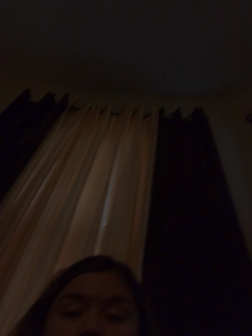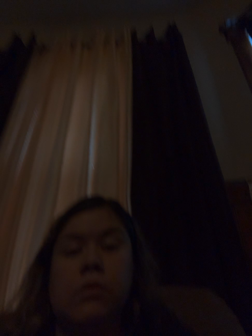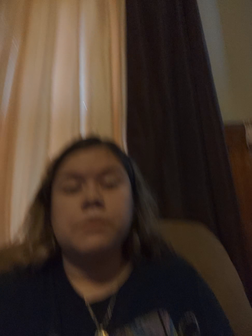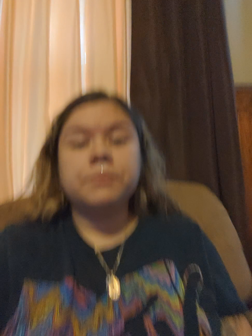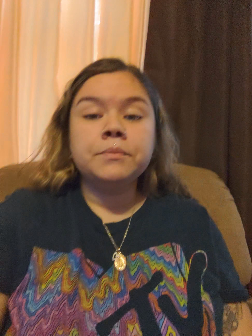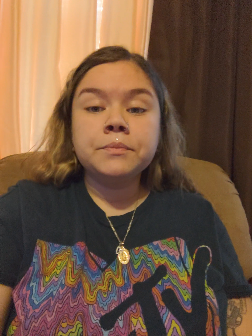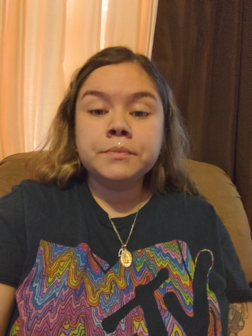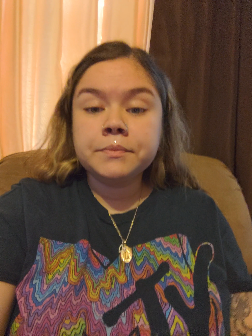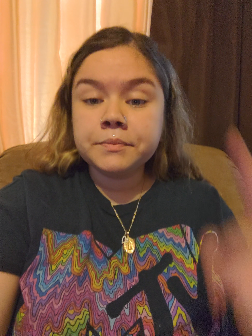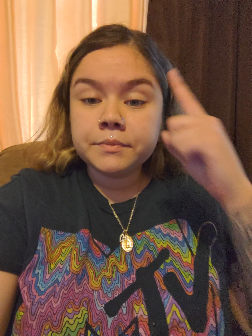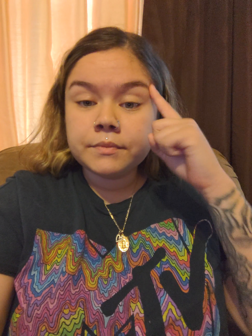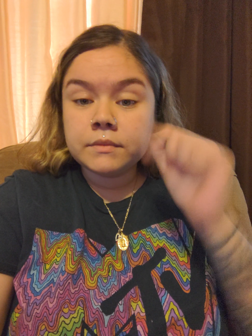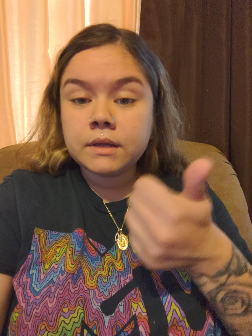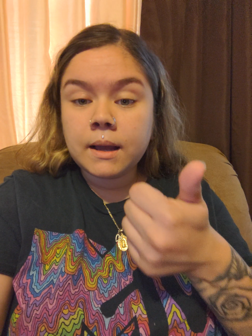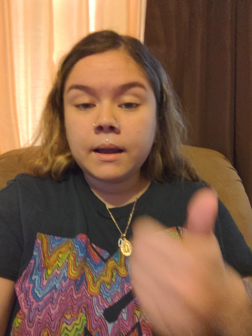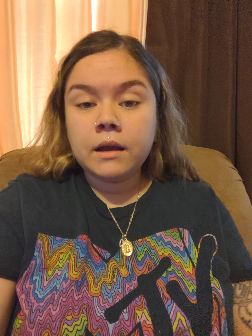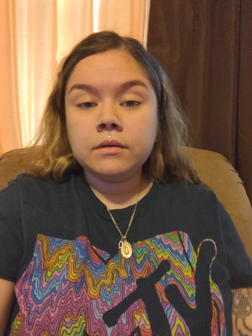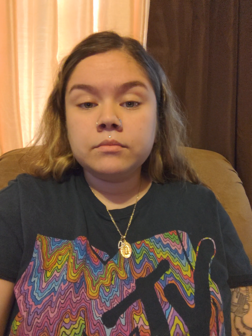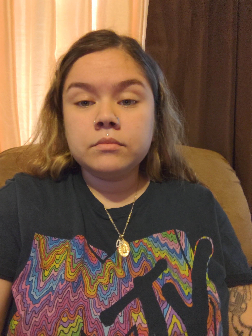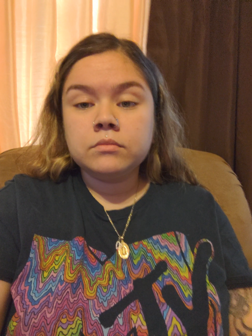dime